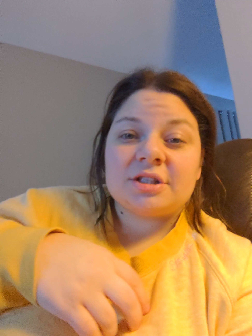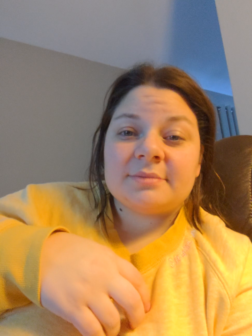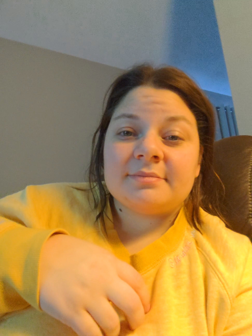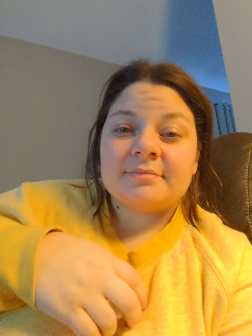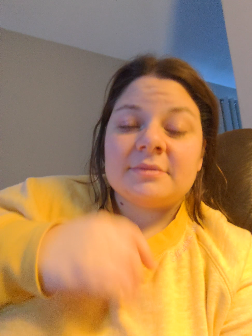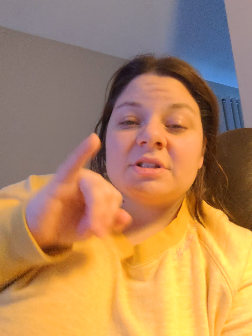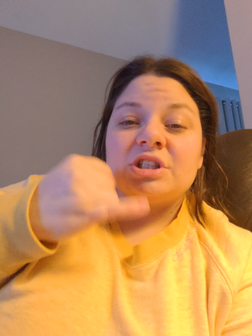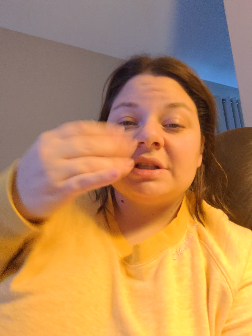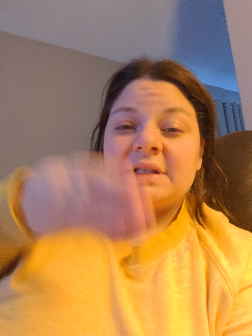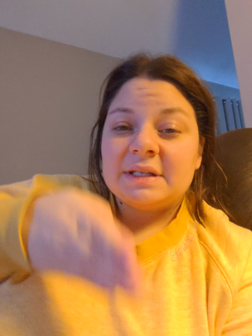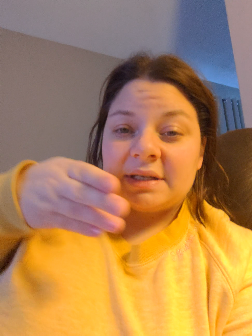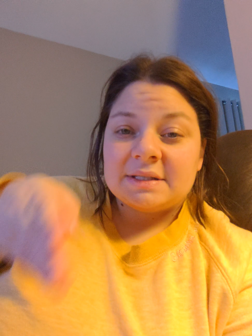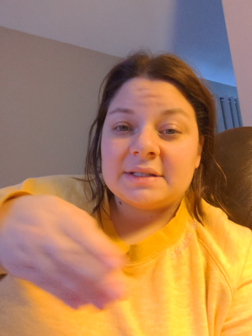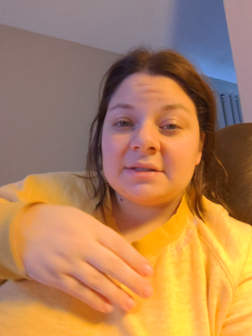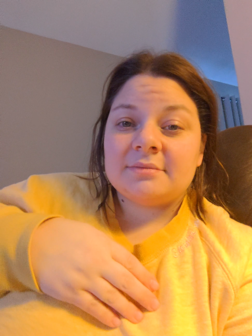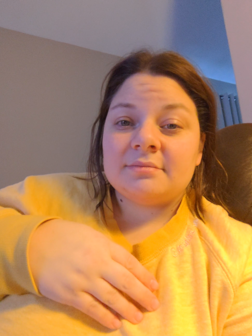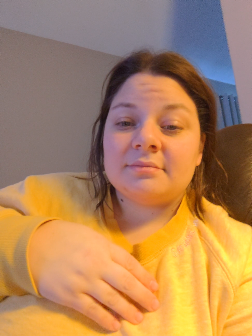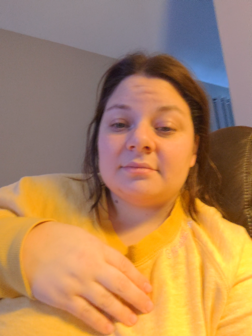jeans